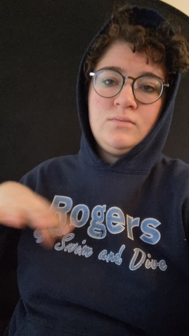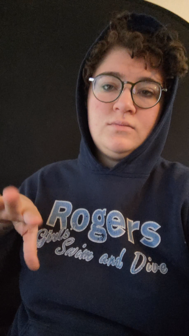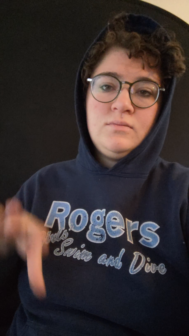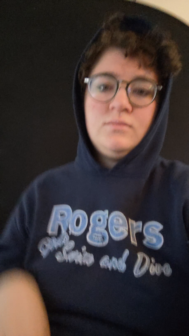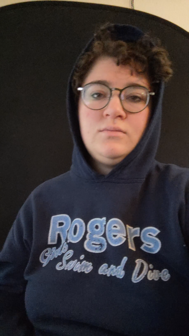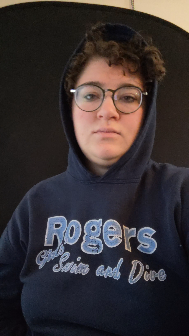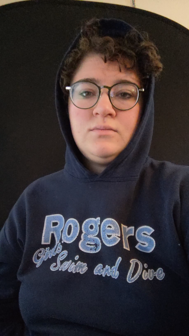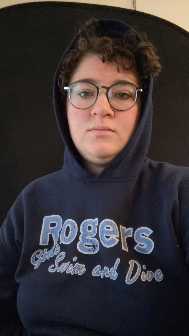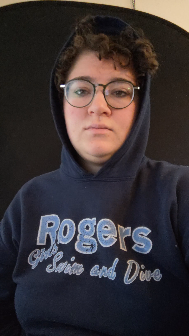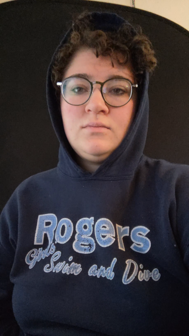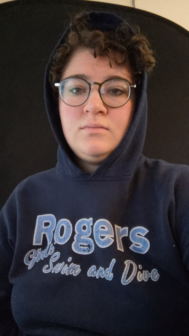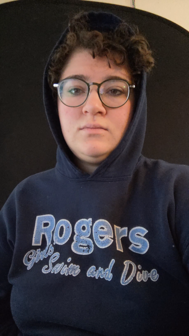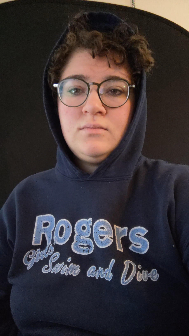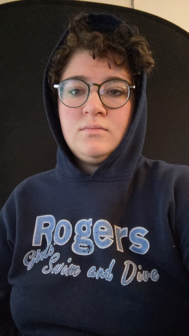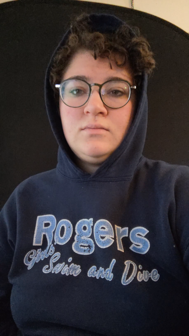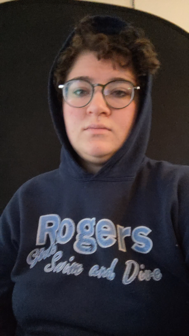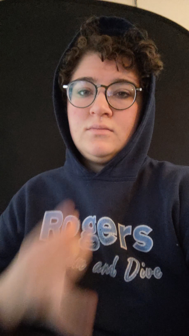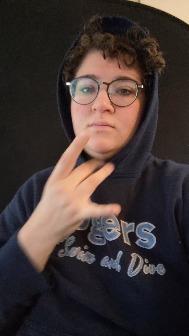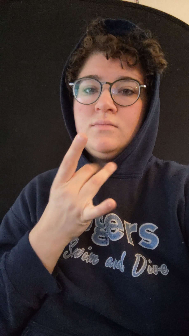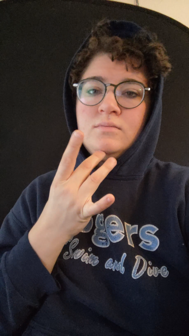light bulb